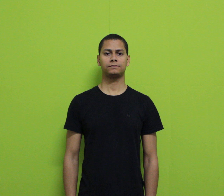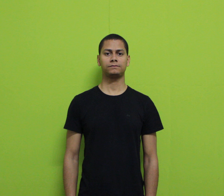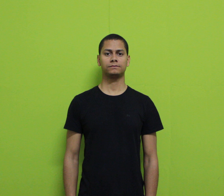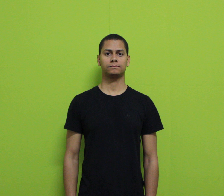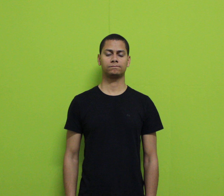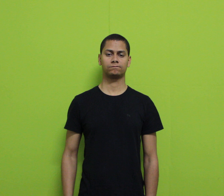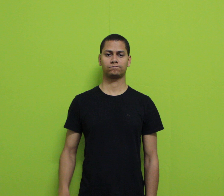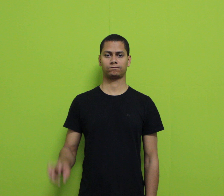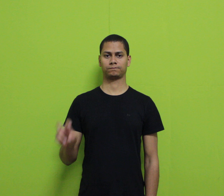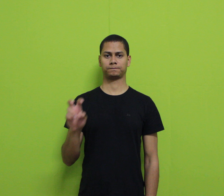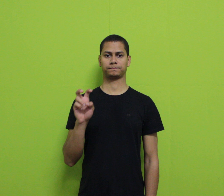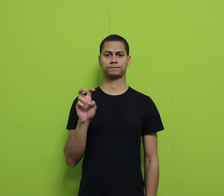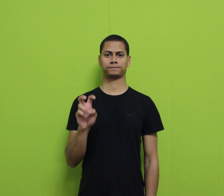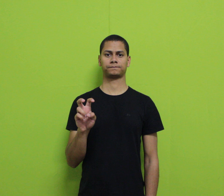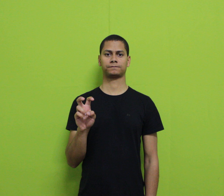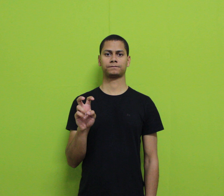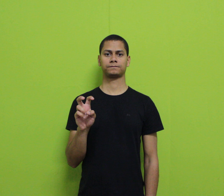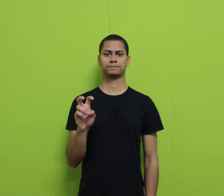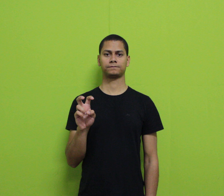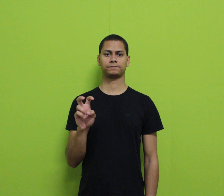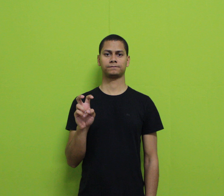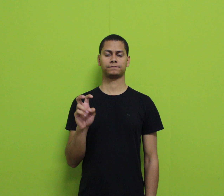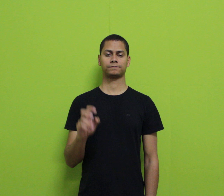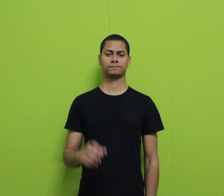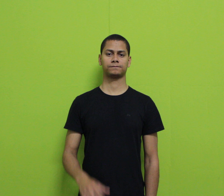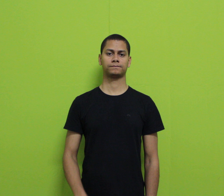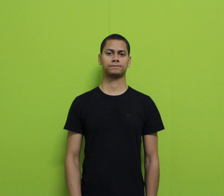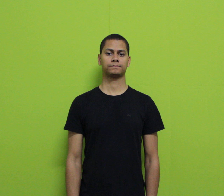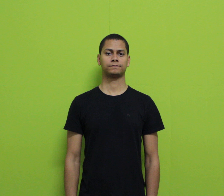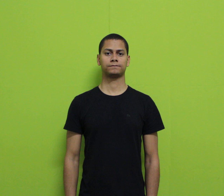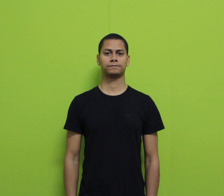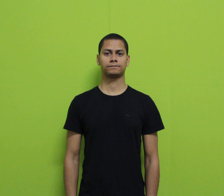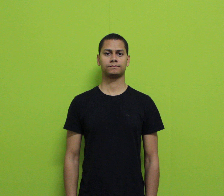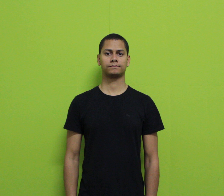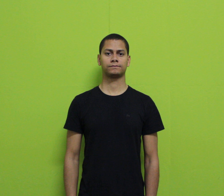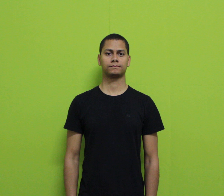cinco